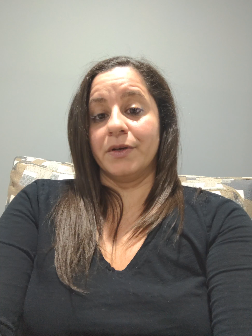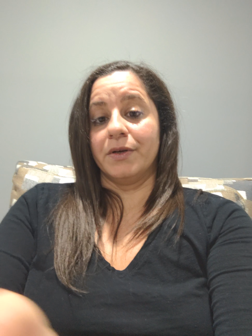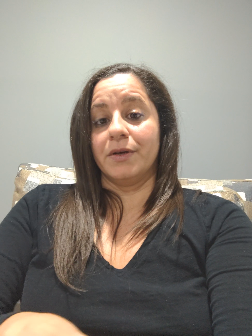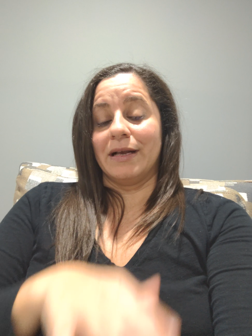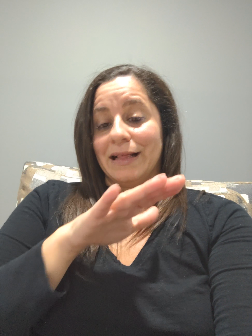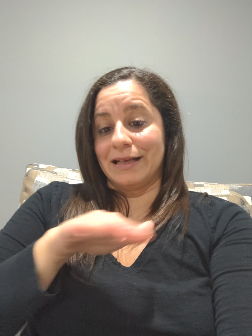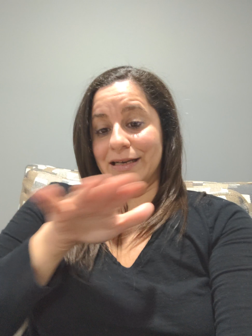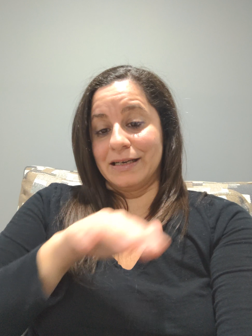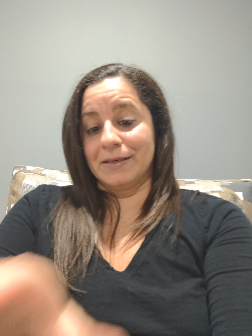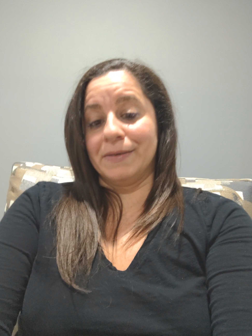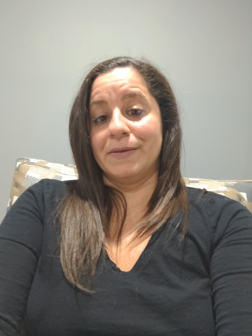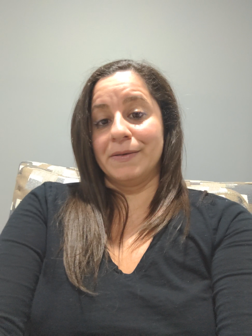clean